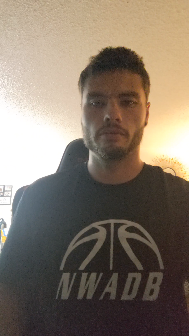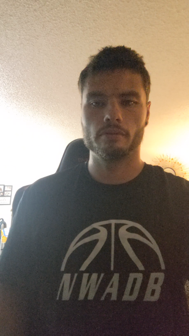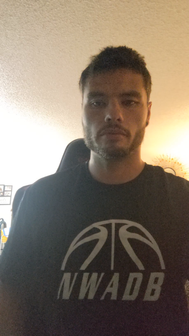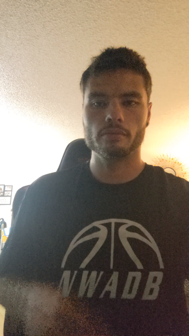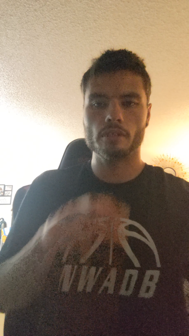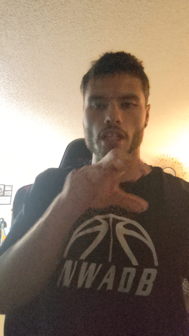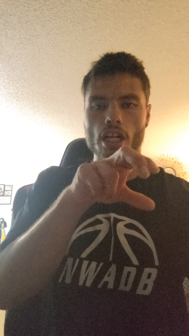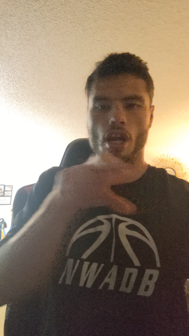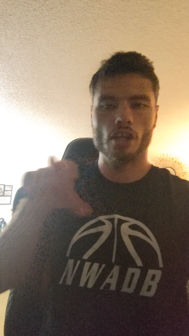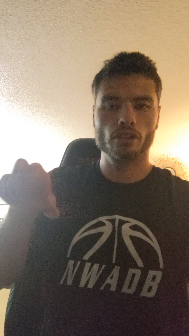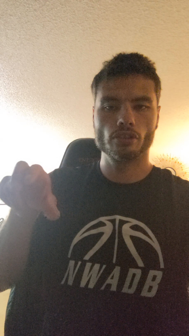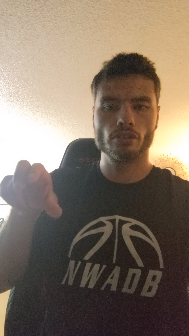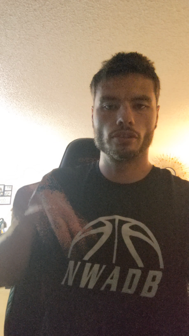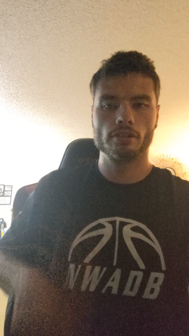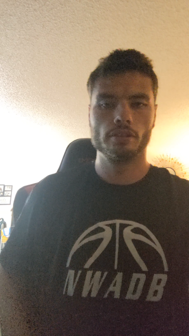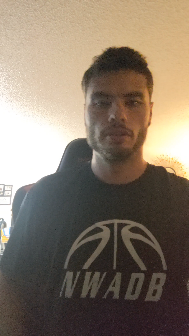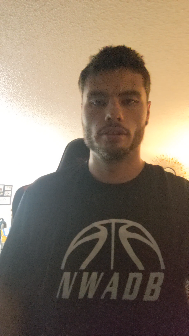couch